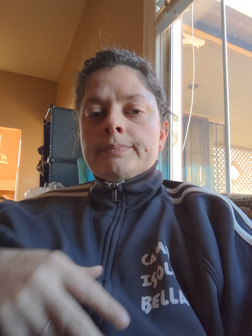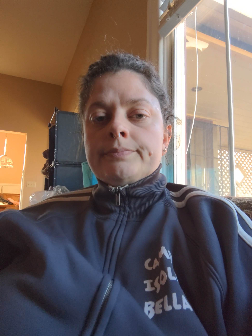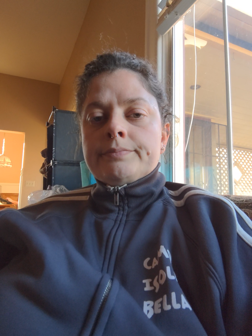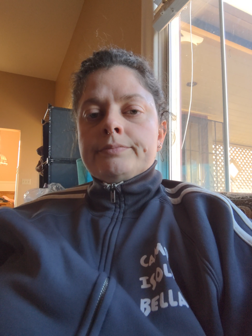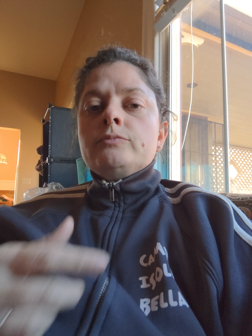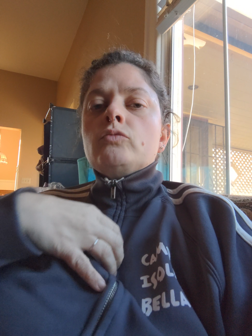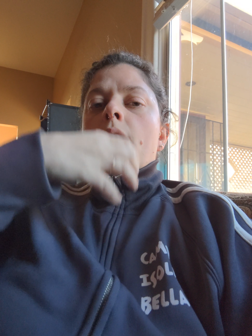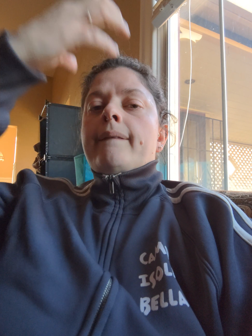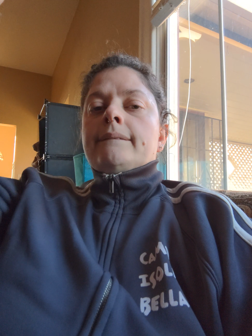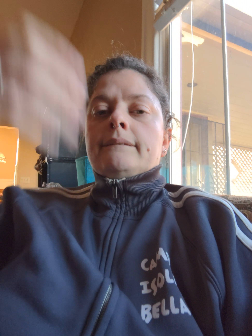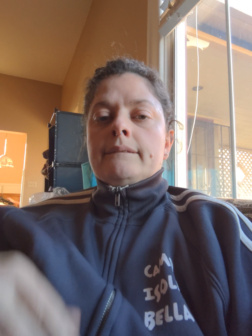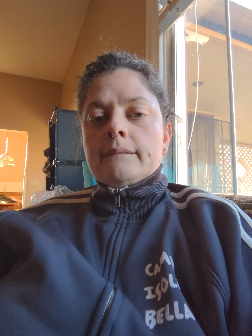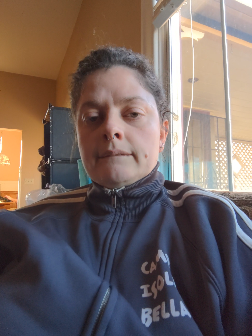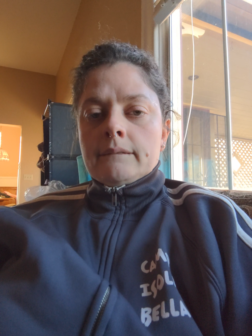giraffe